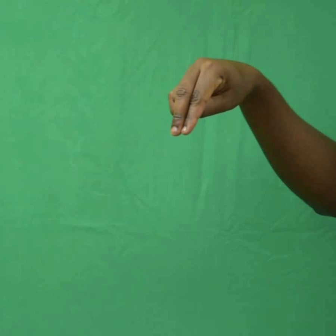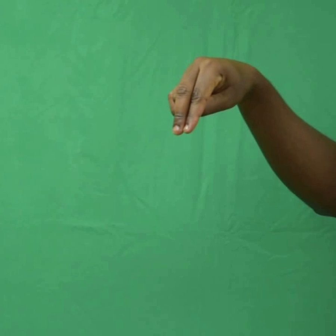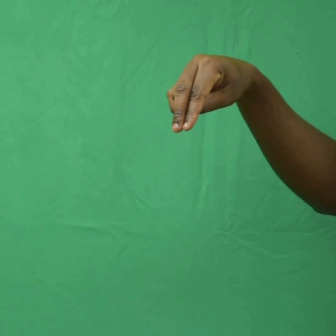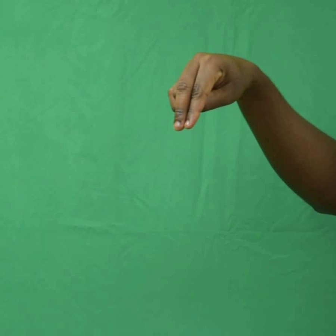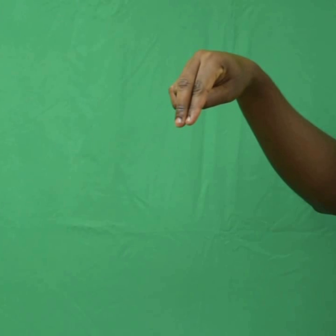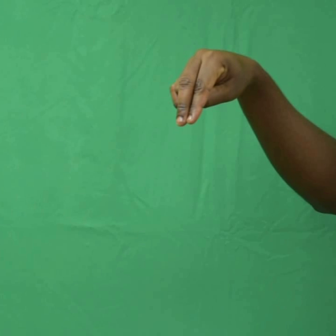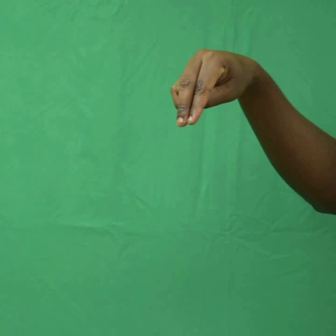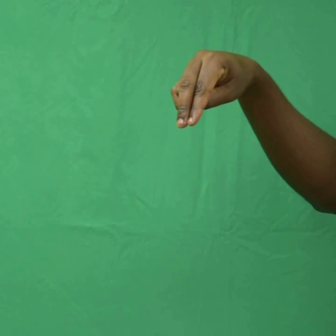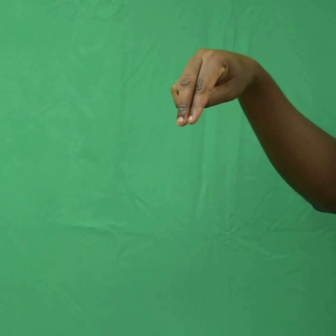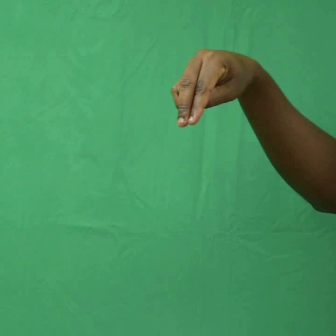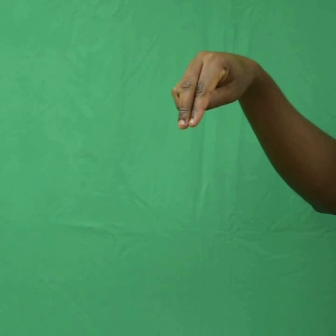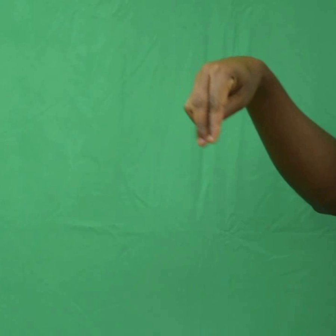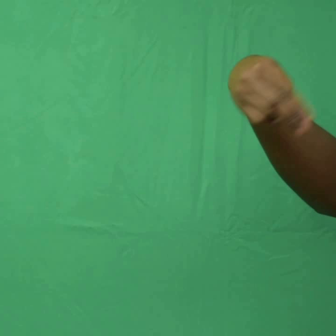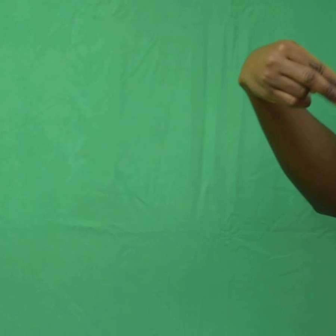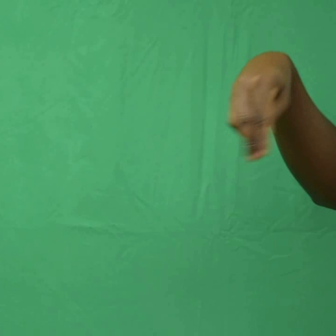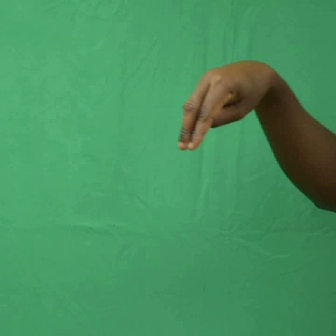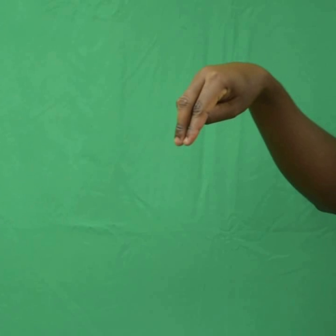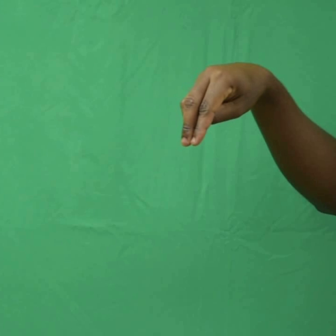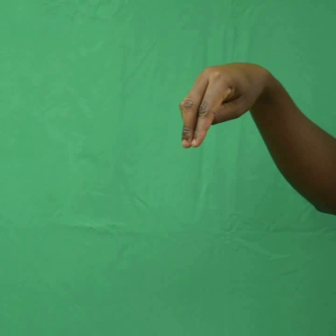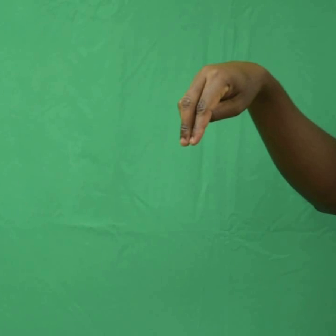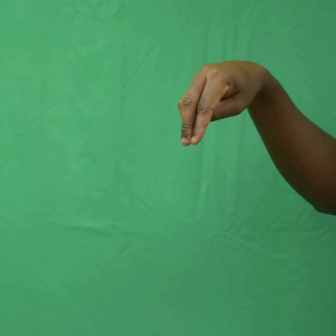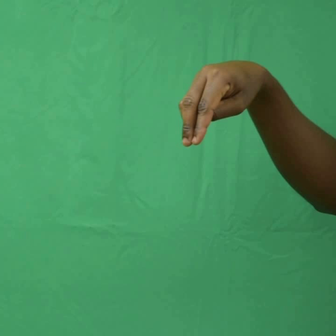Ñ